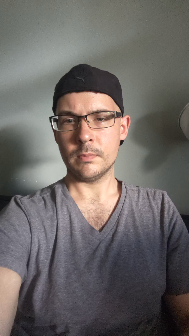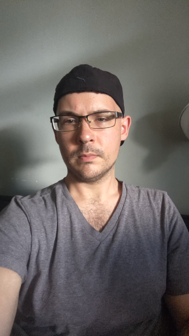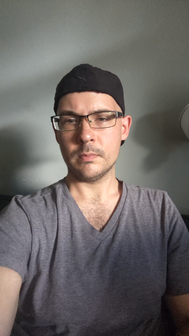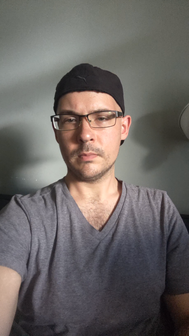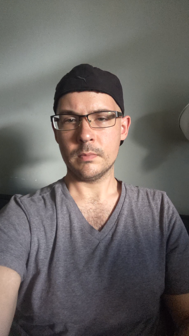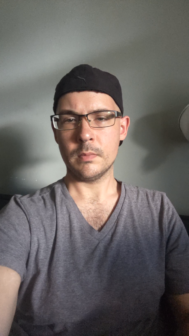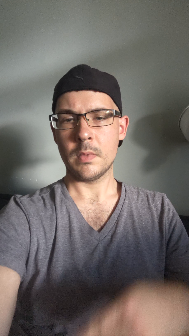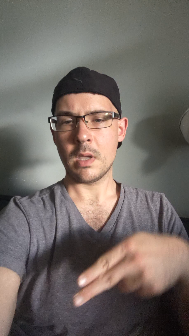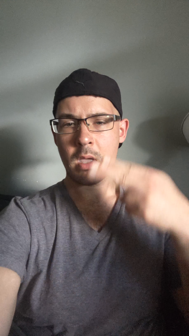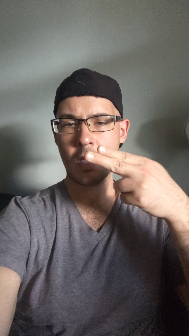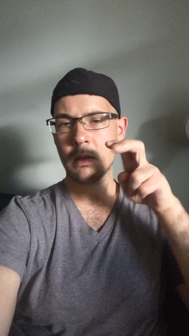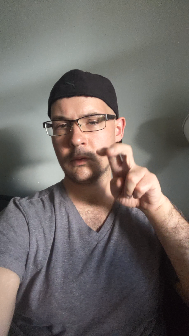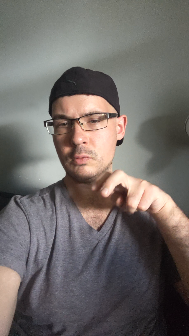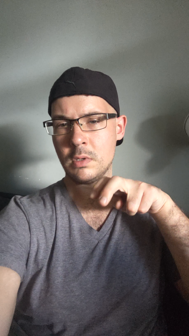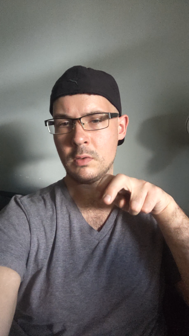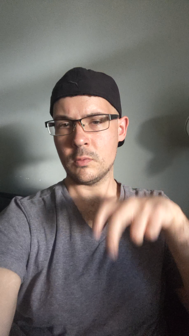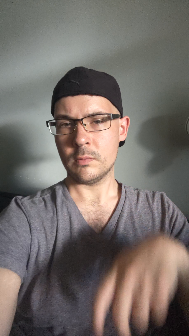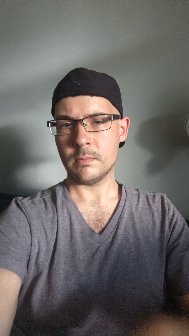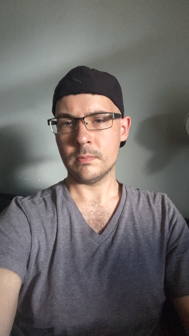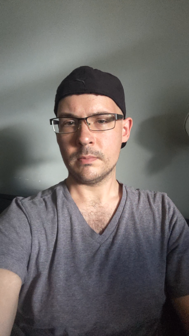high chair